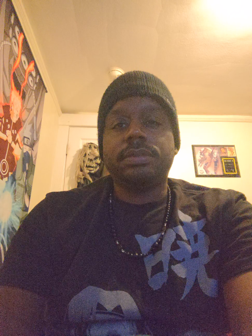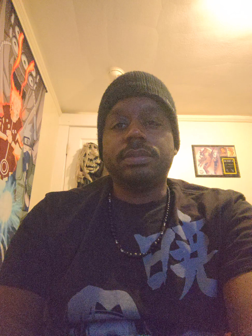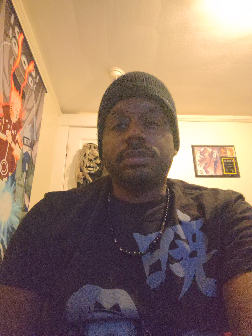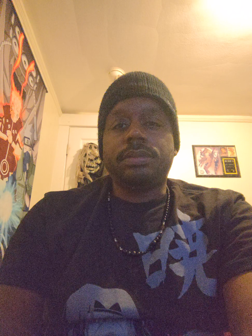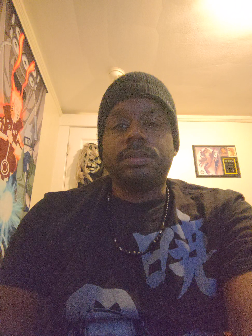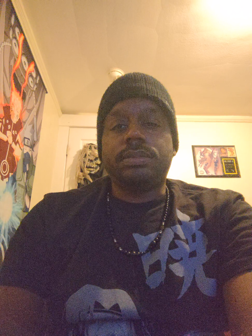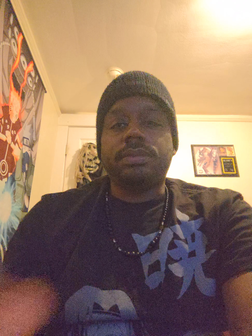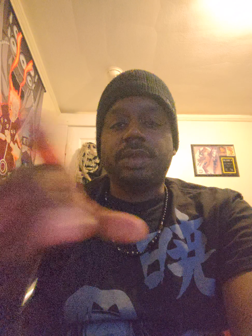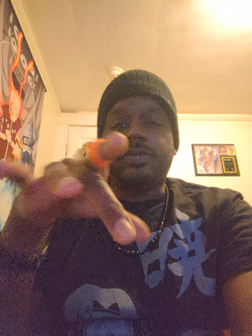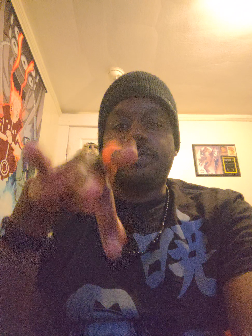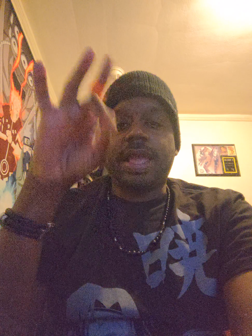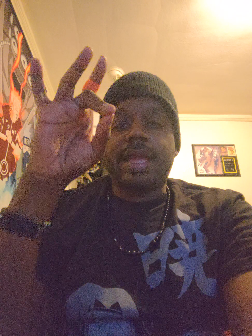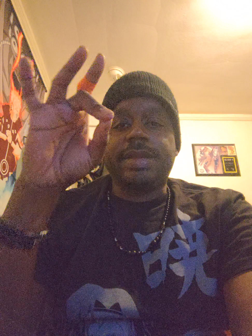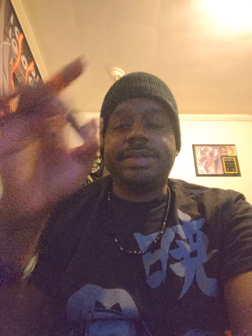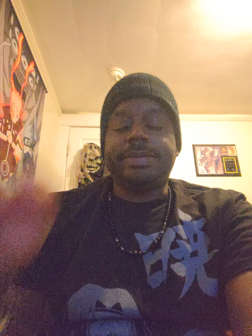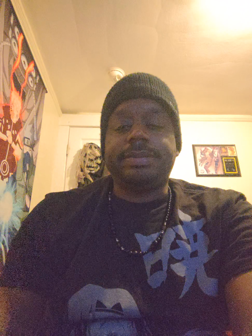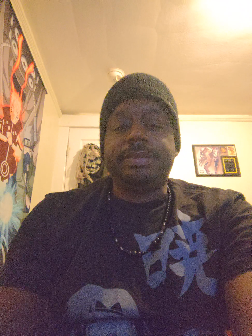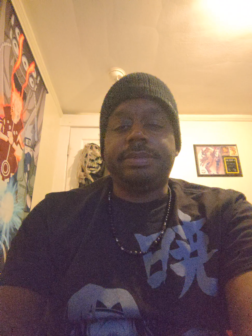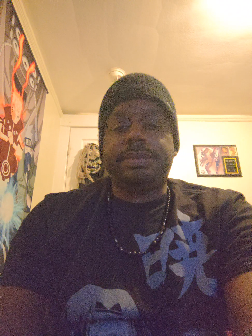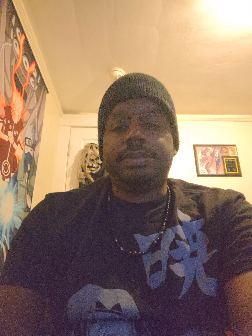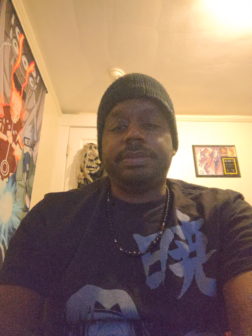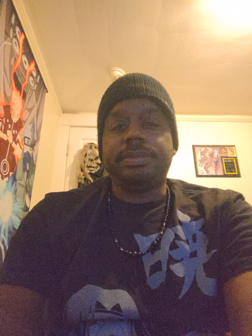find